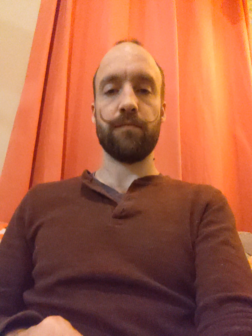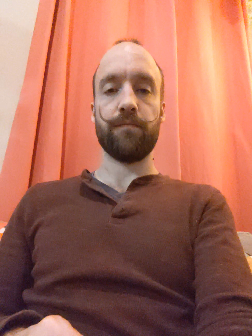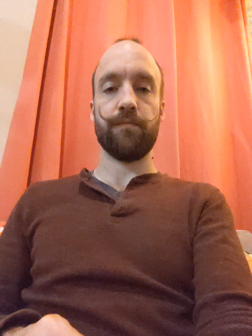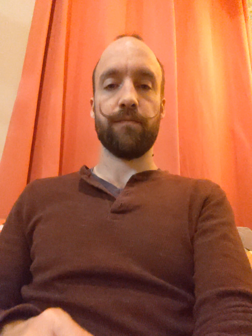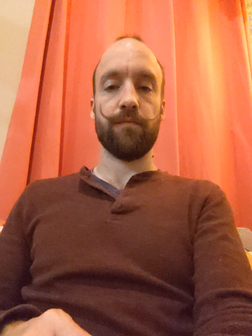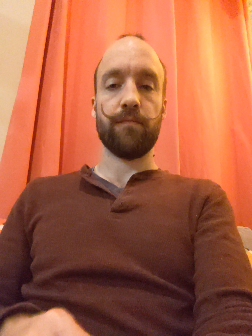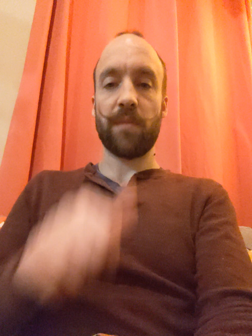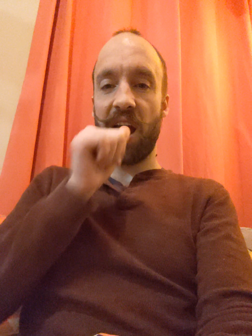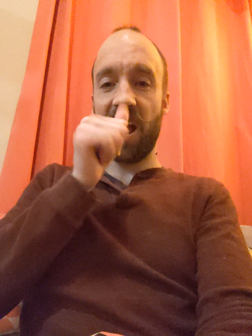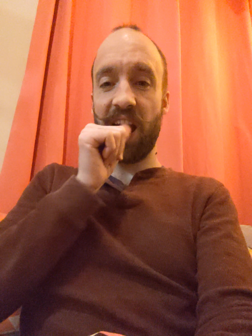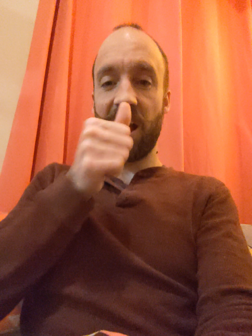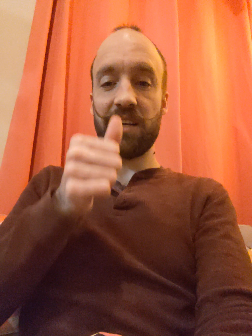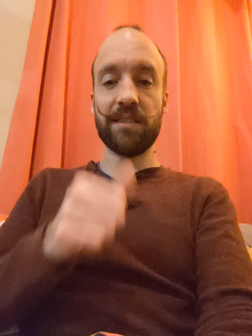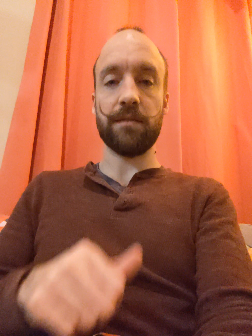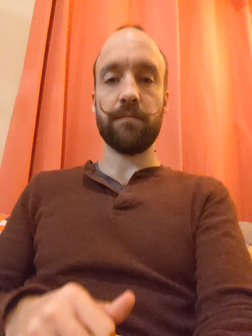nuts